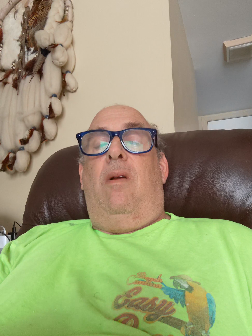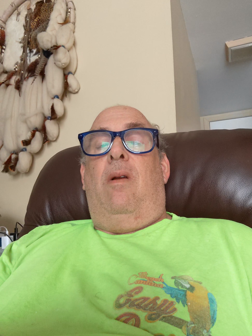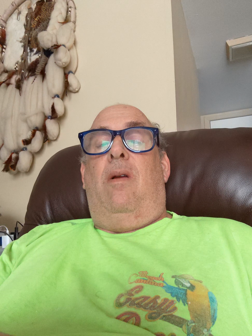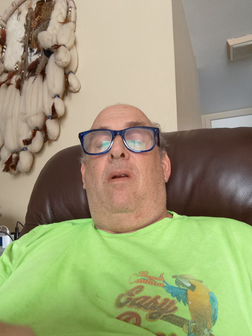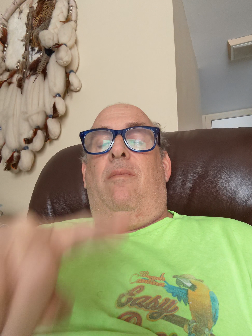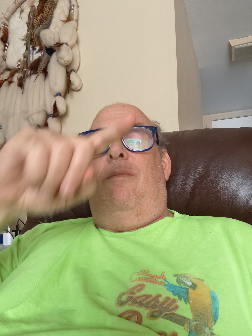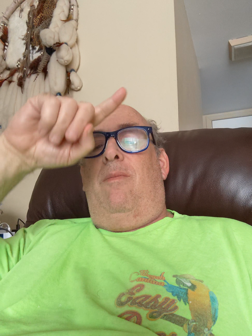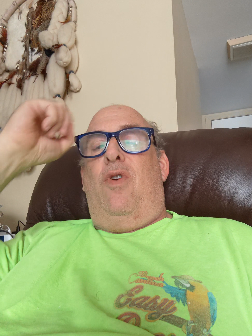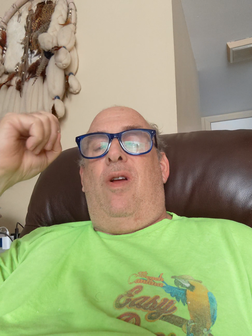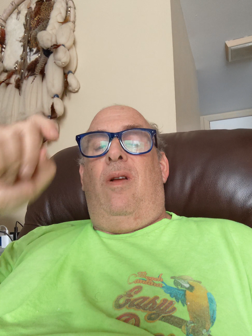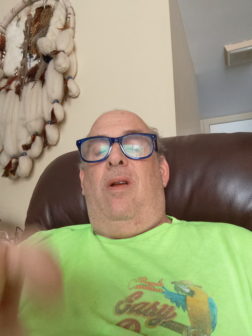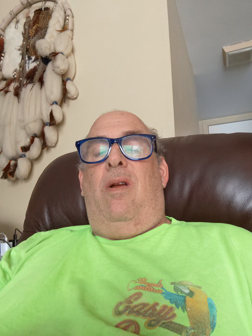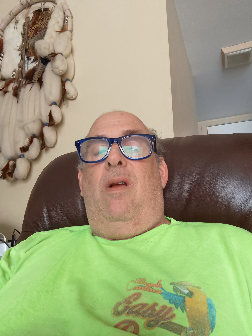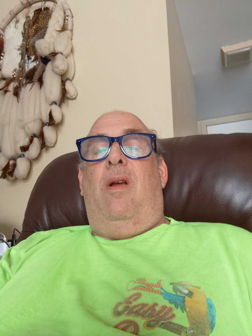because